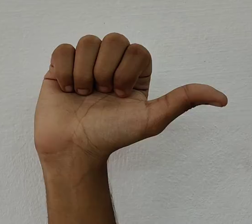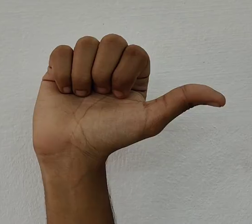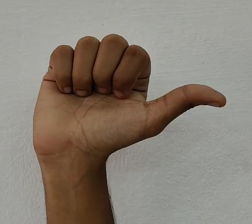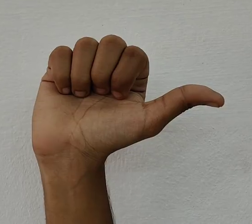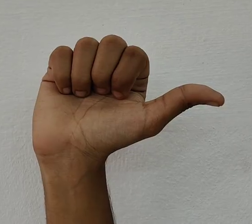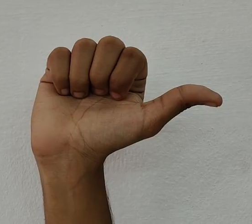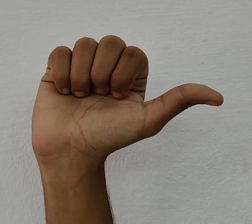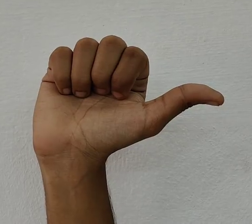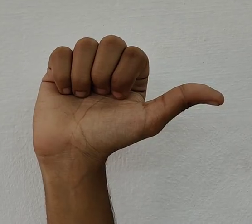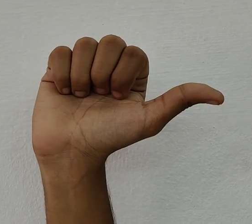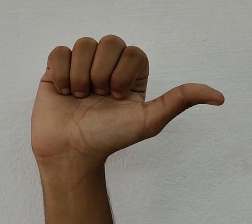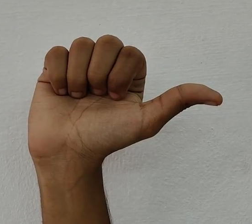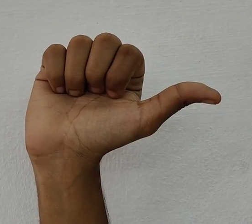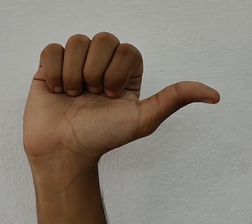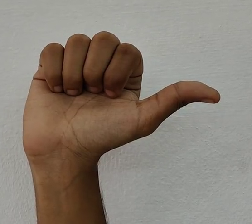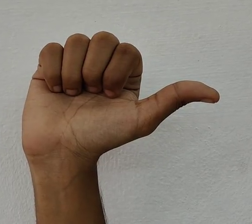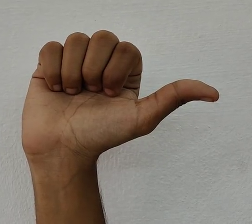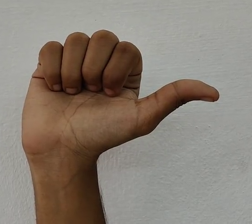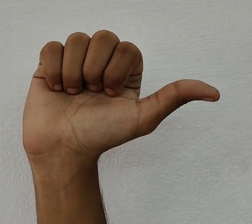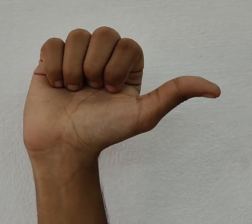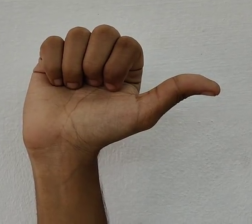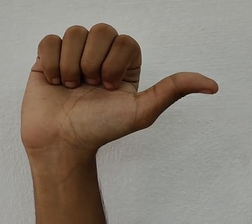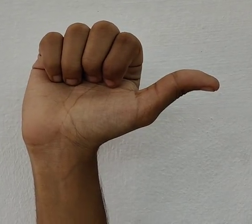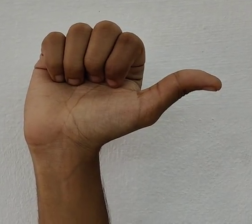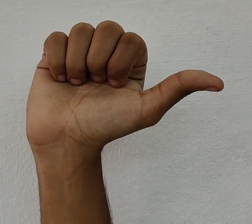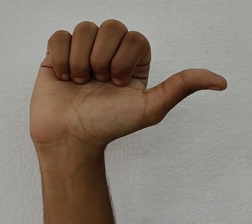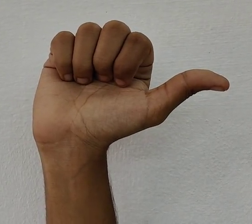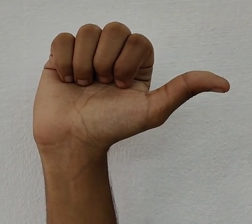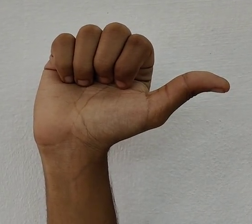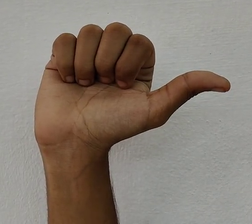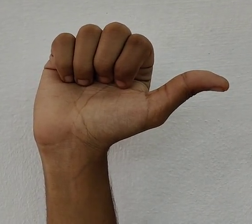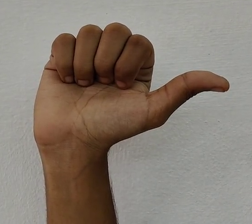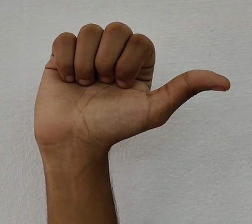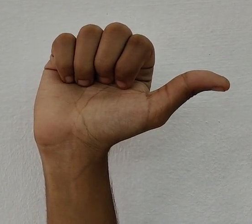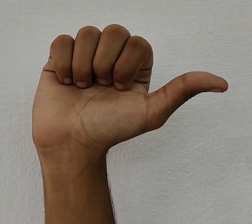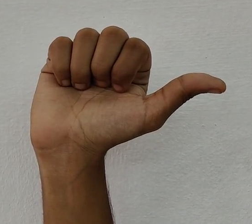എ